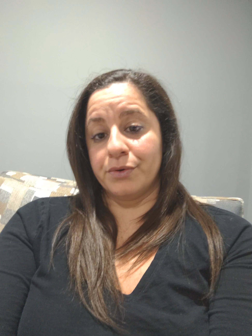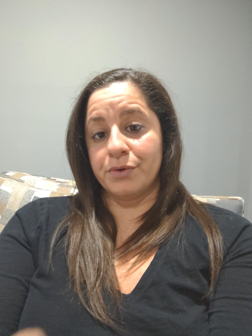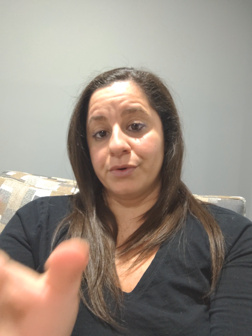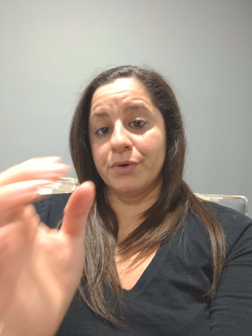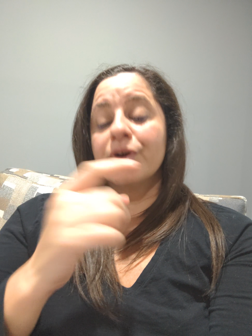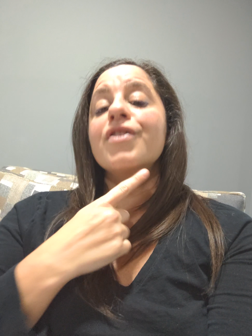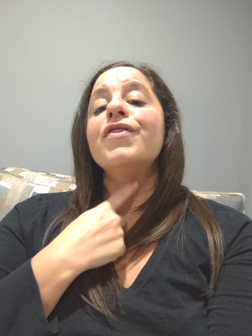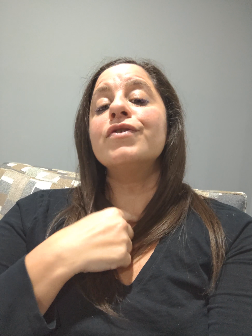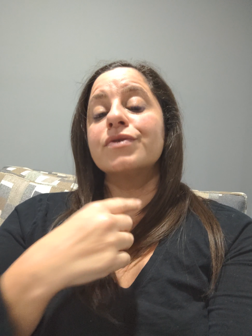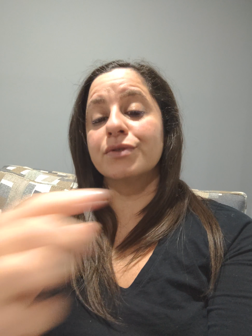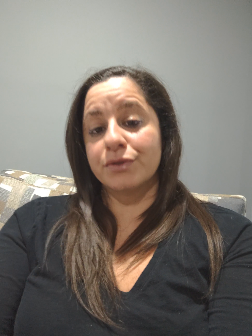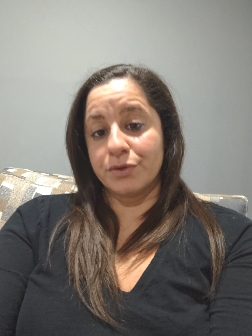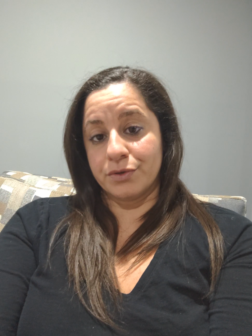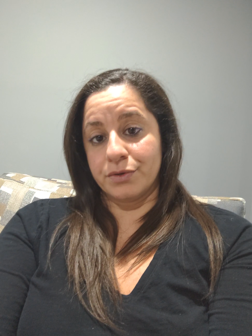thirsty